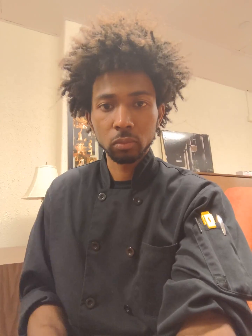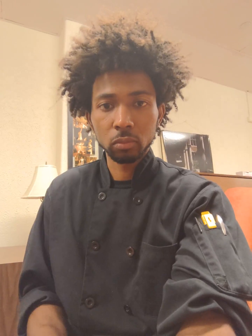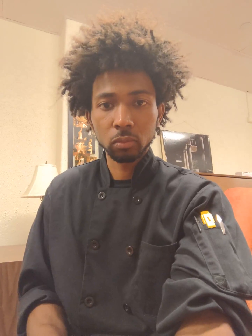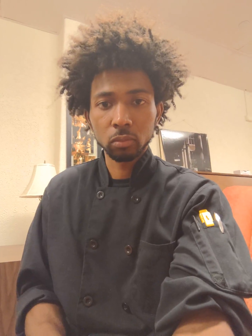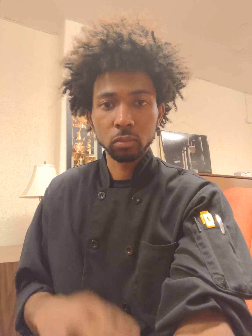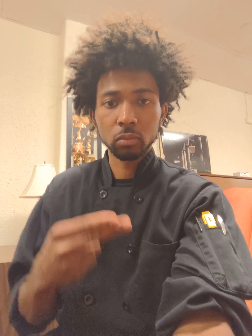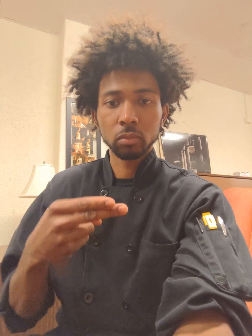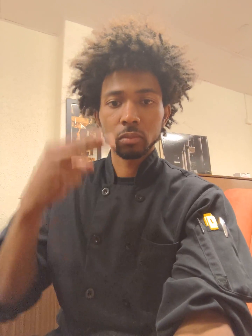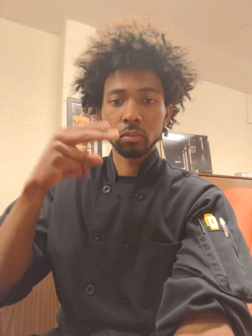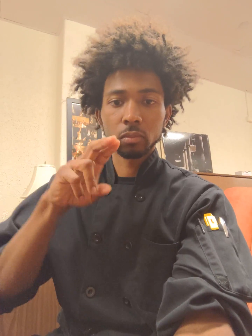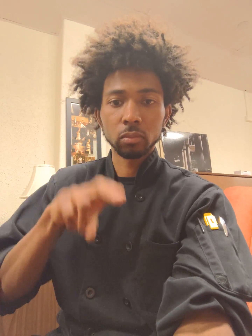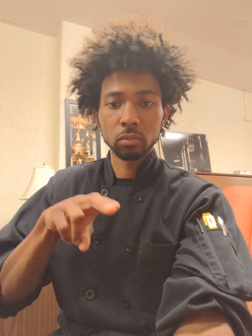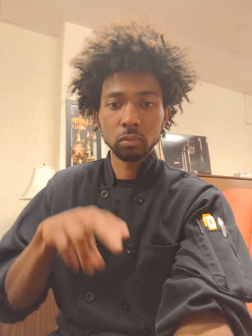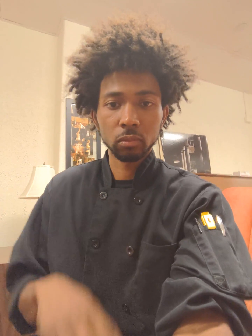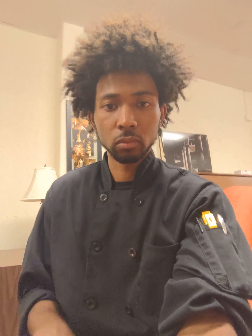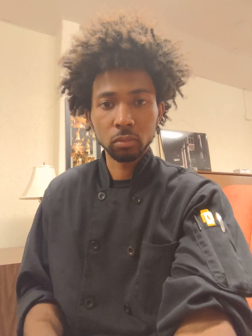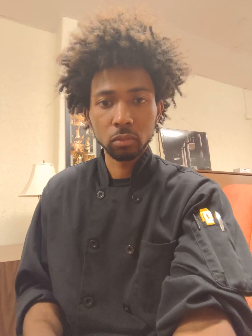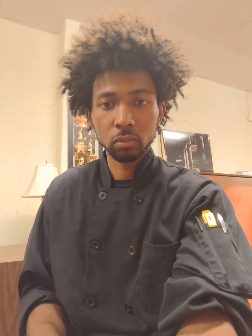high chair